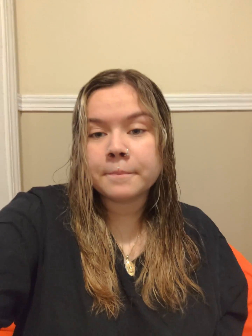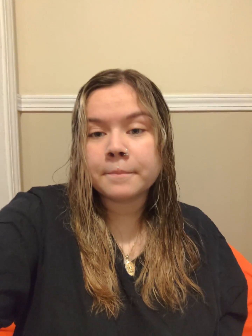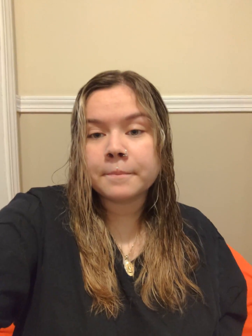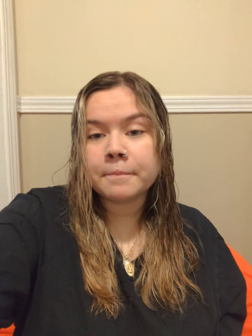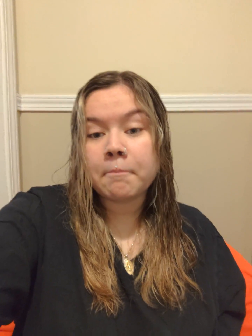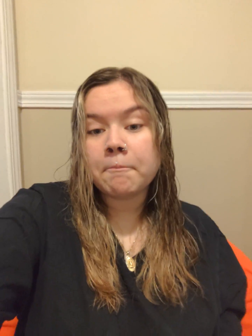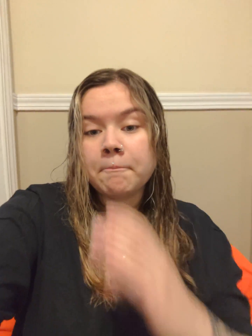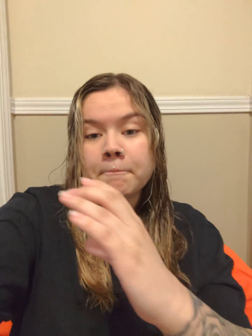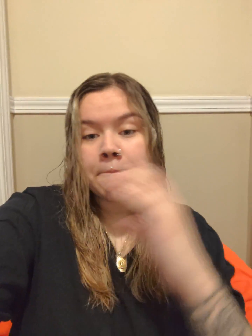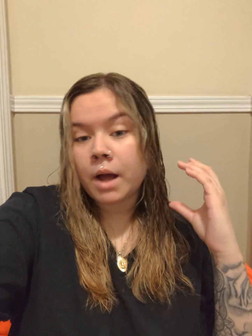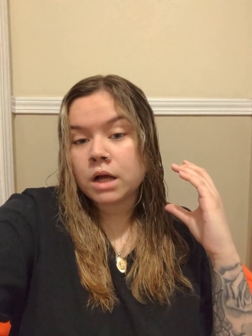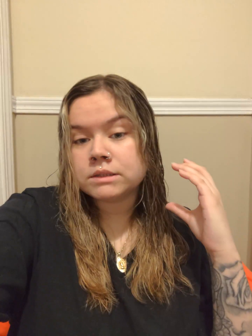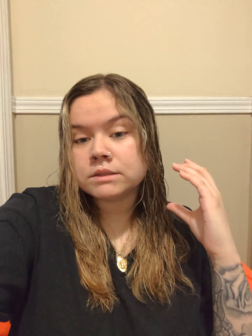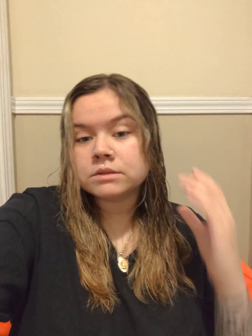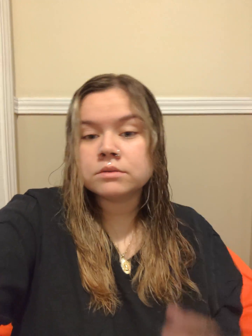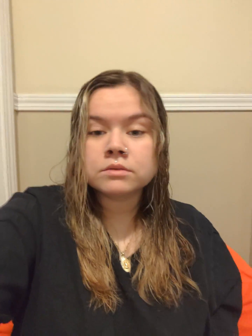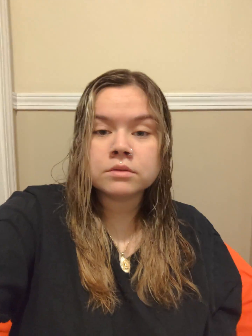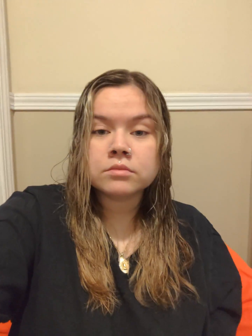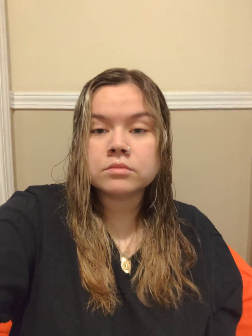bus